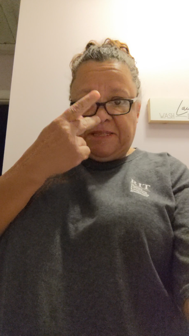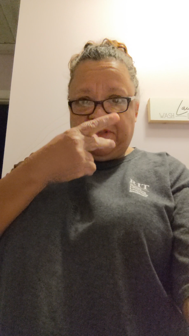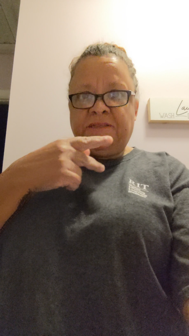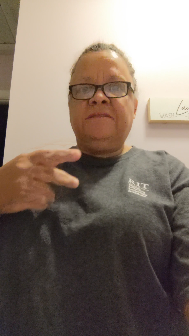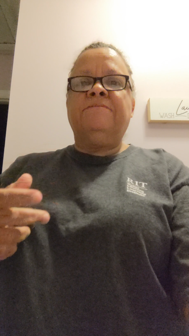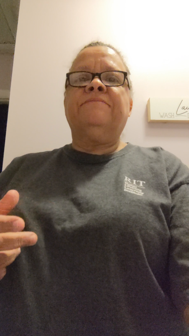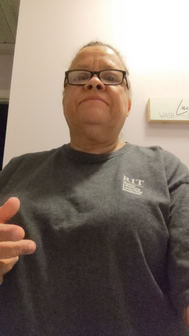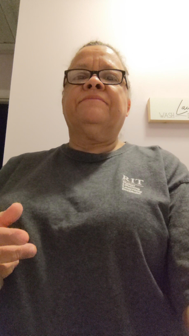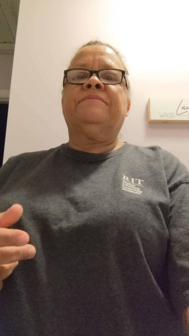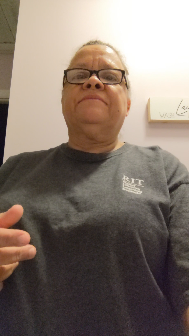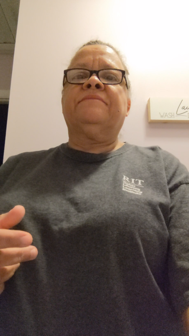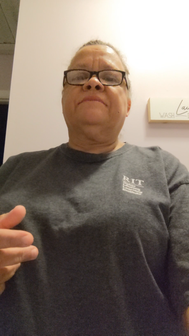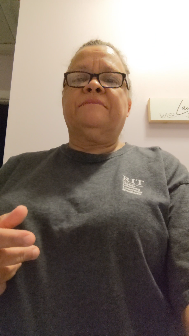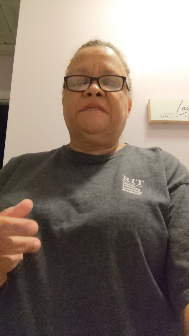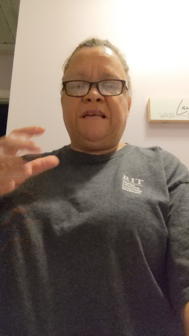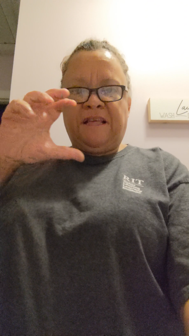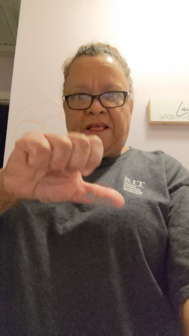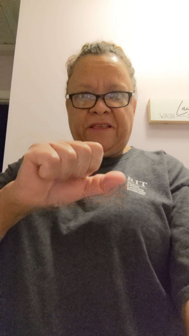catch